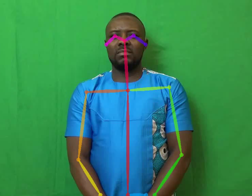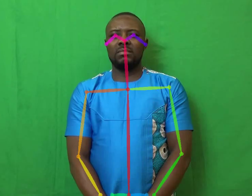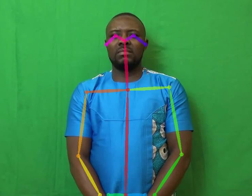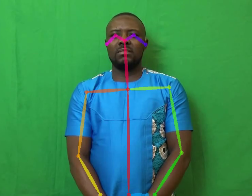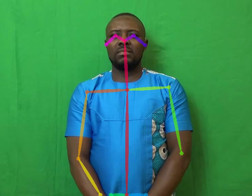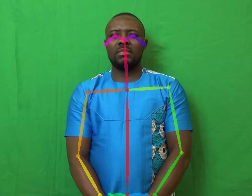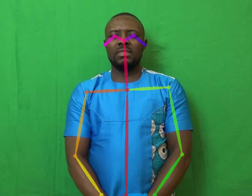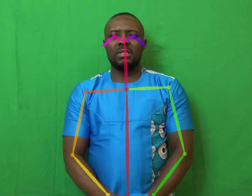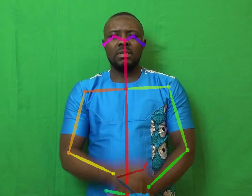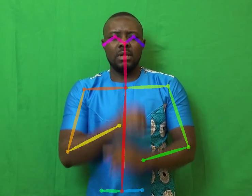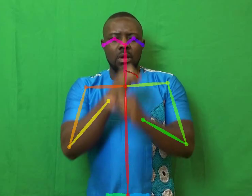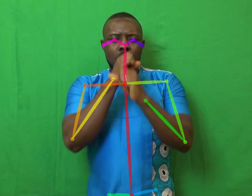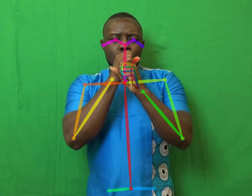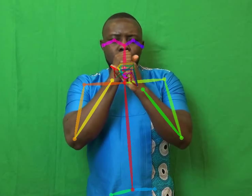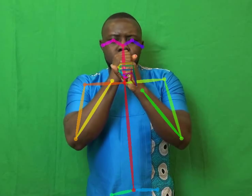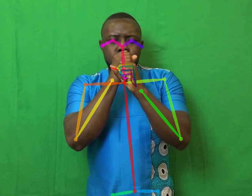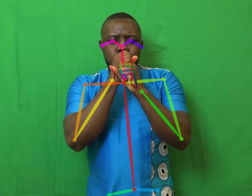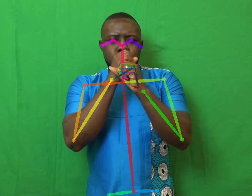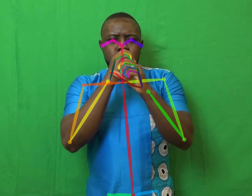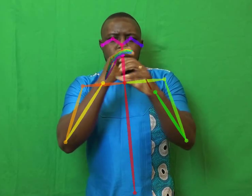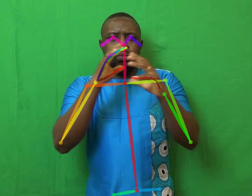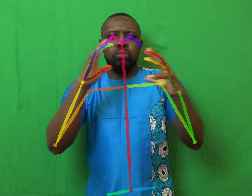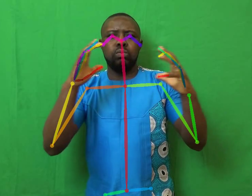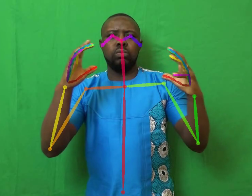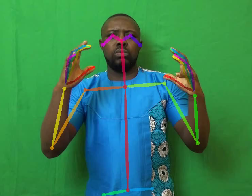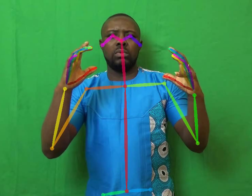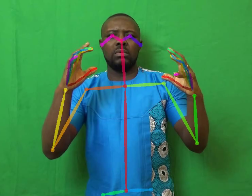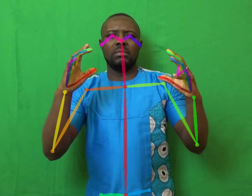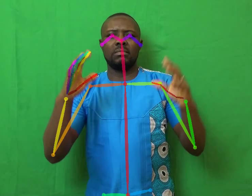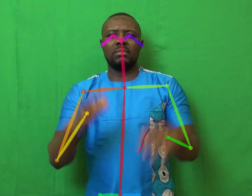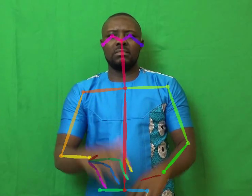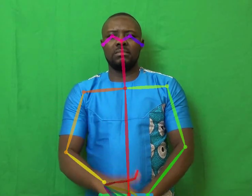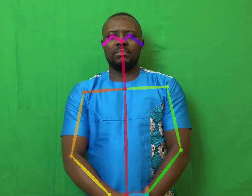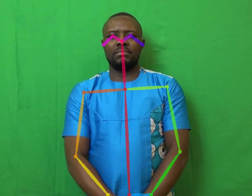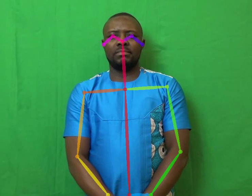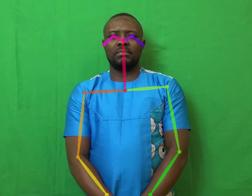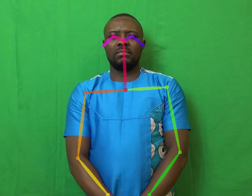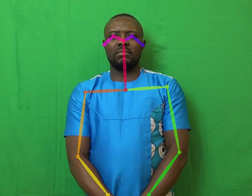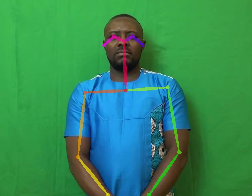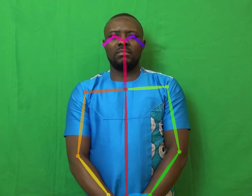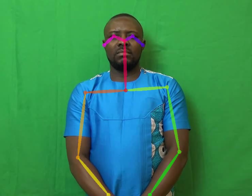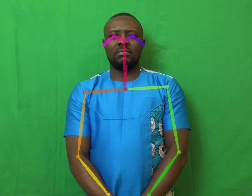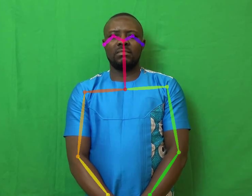balloon